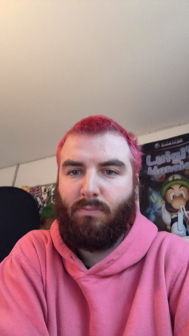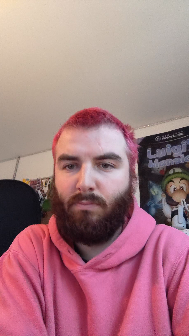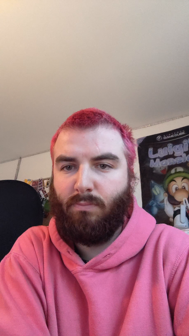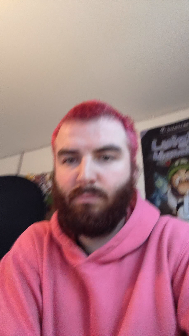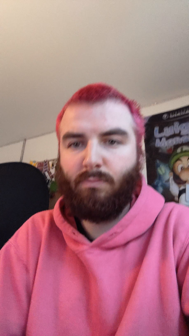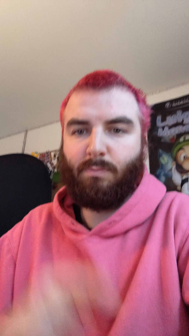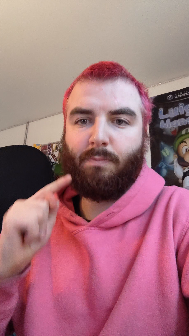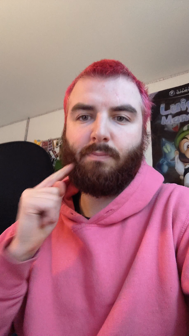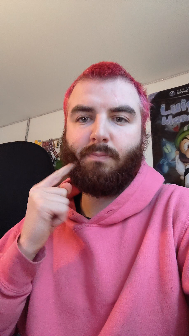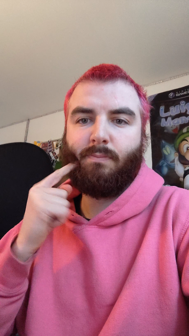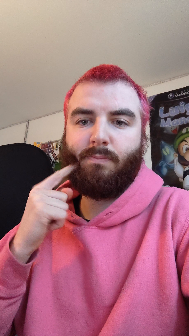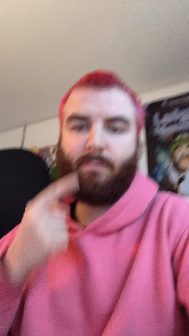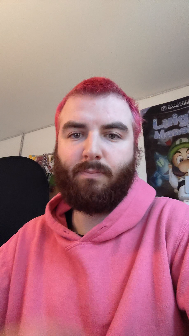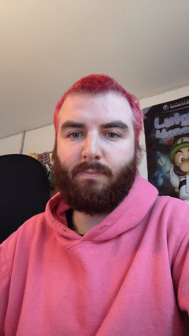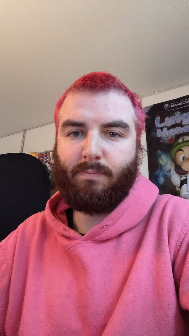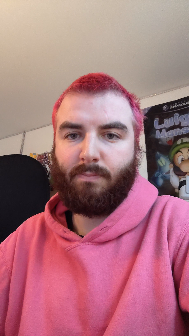candy